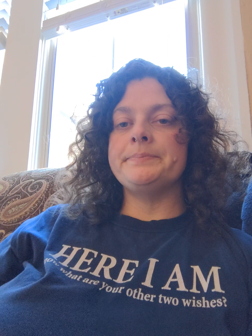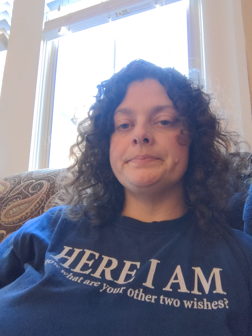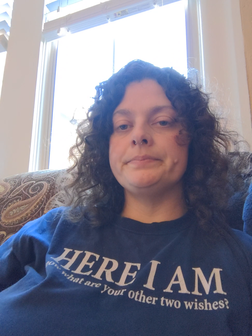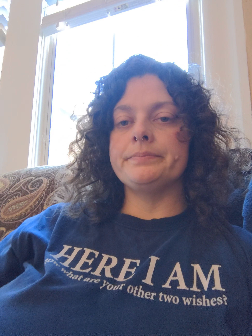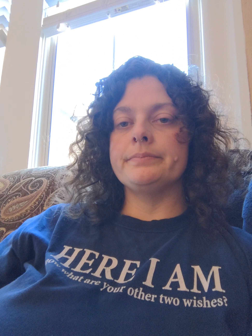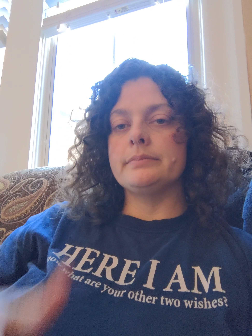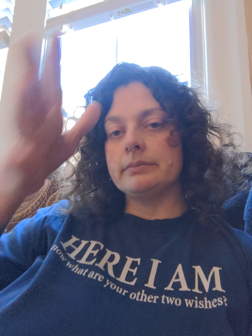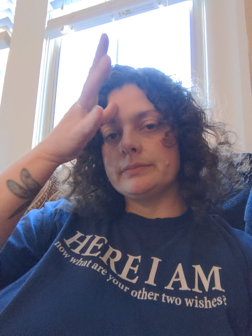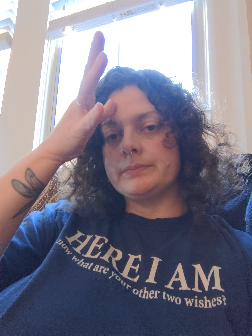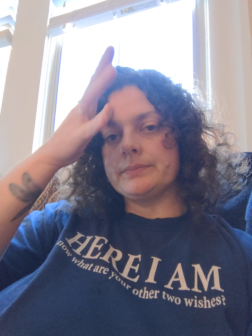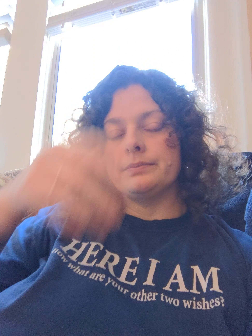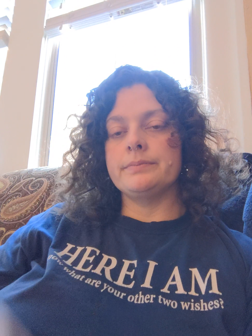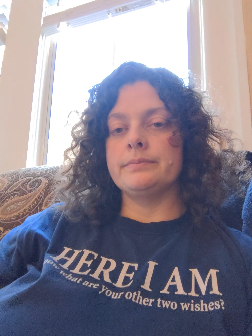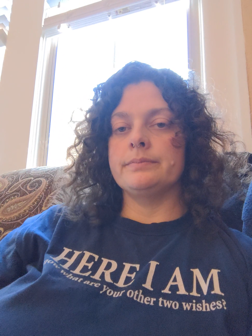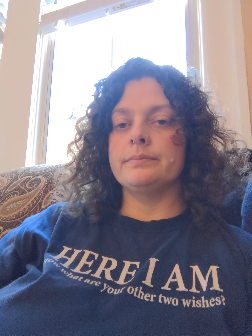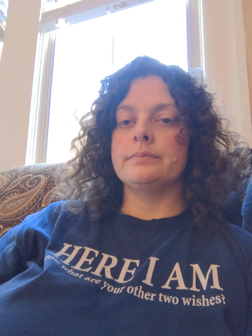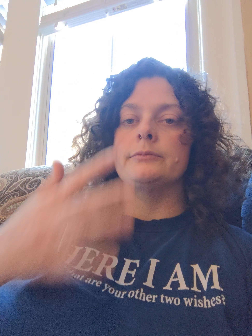dad